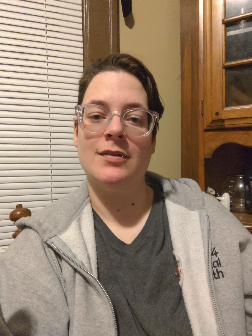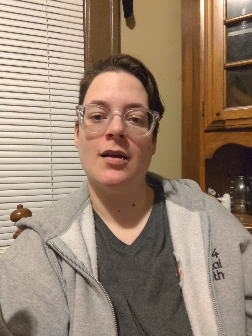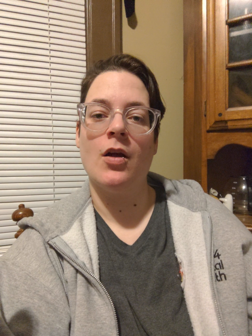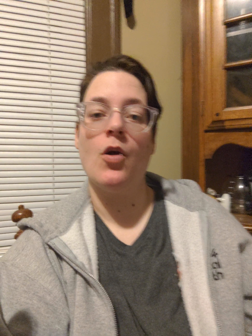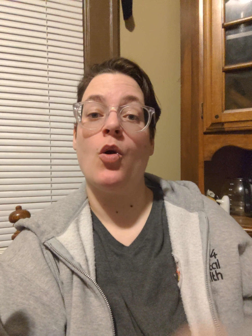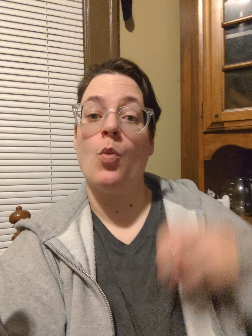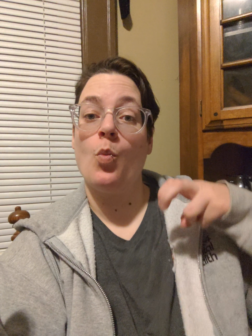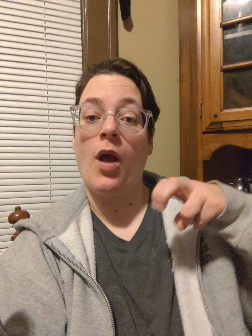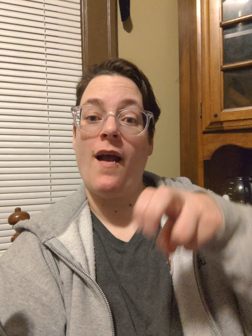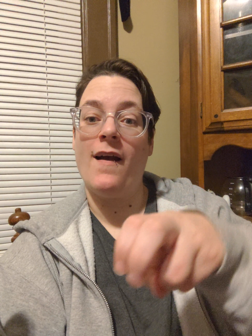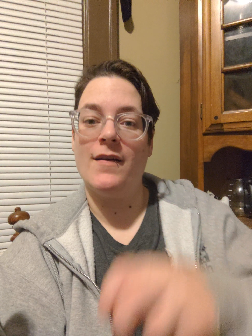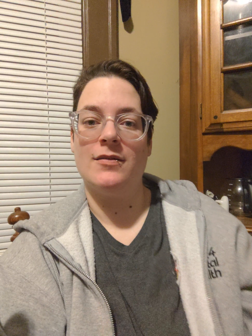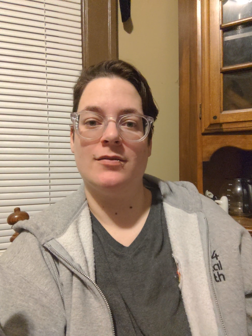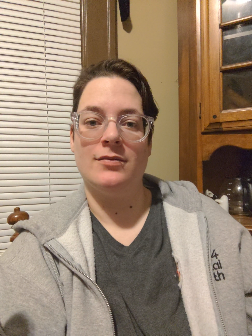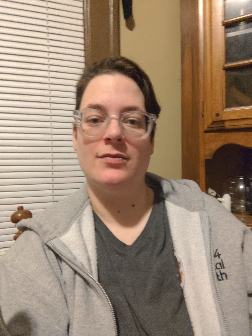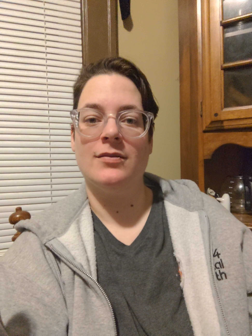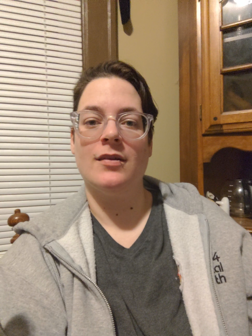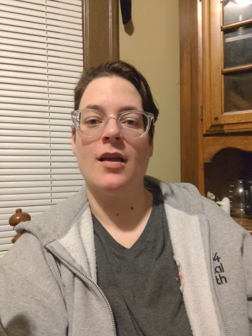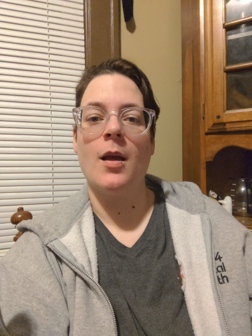ride